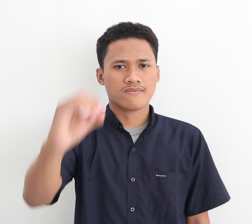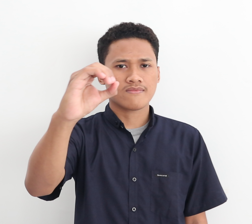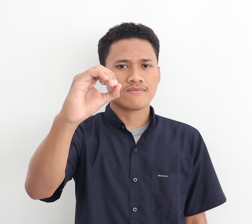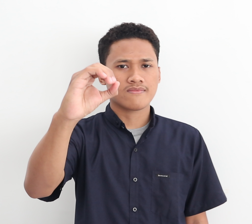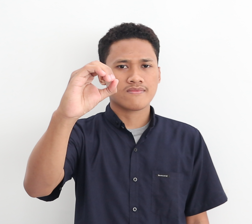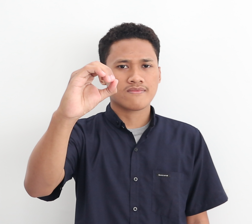O